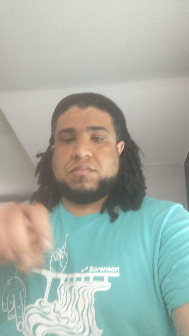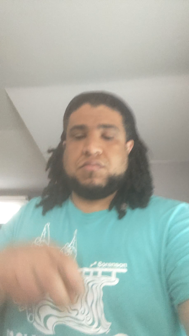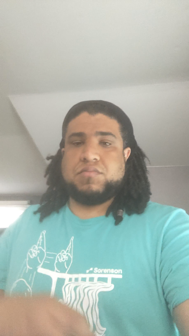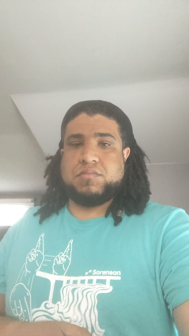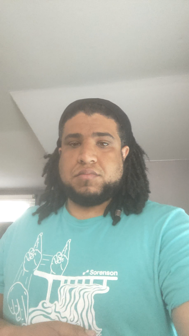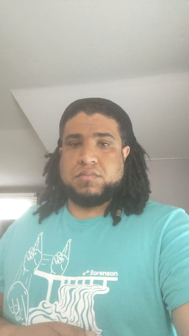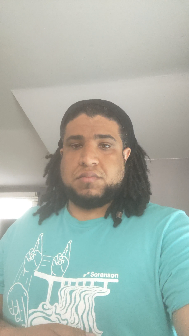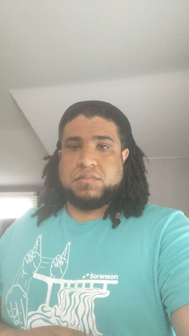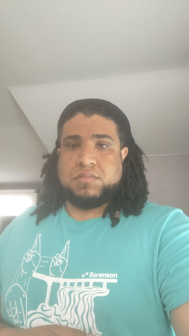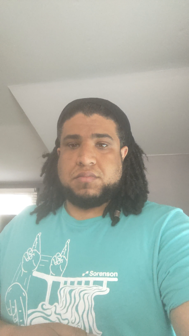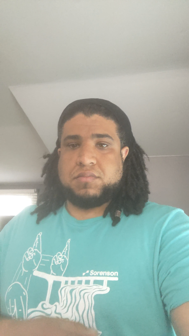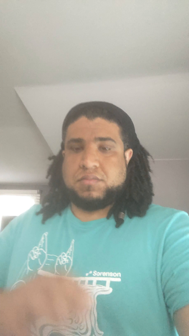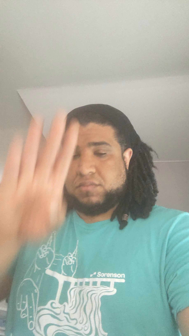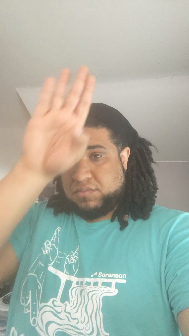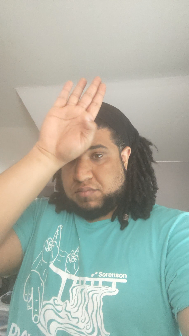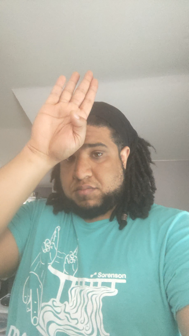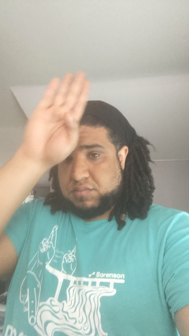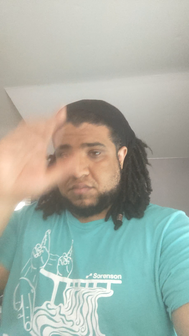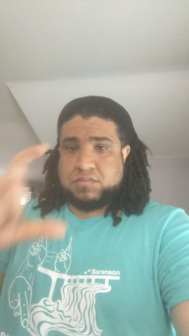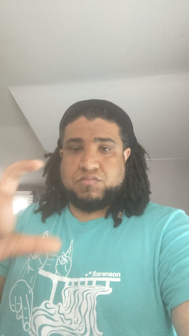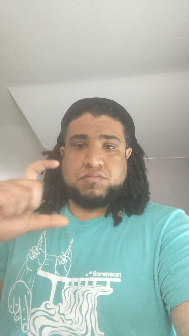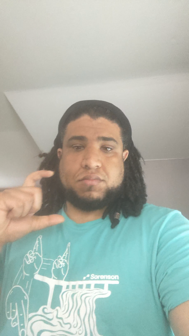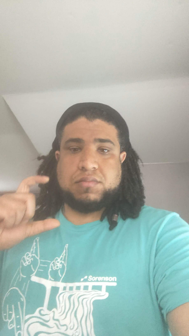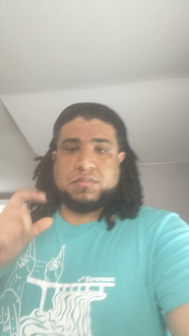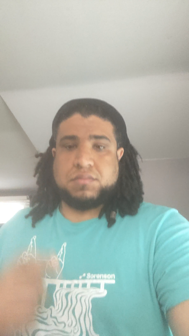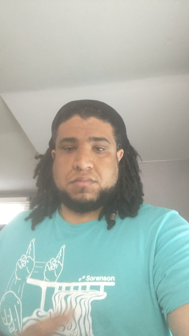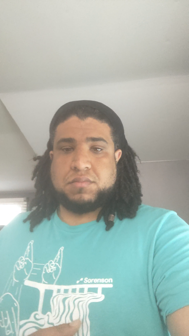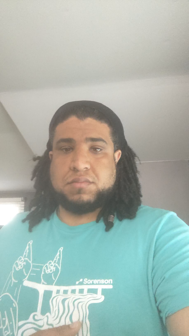fire truck